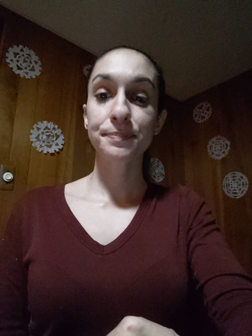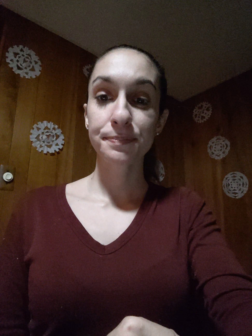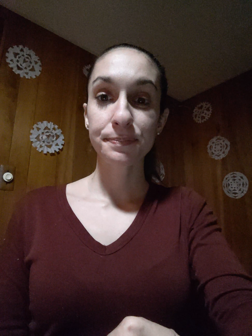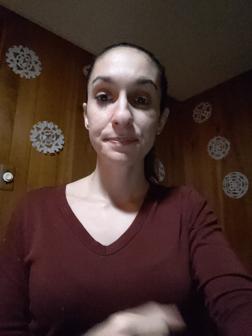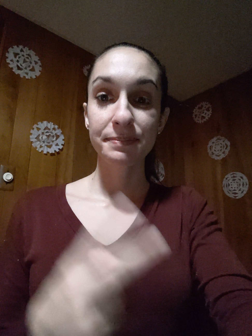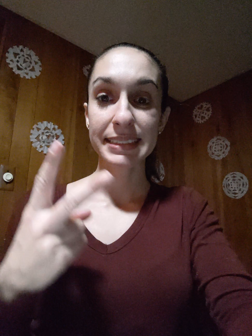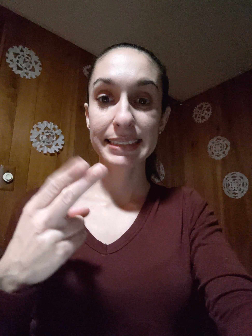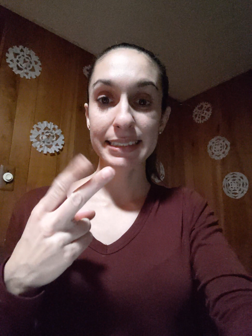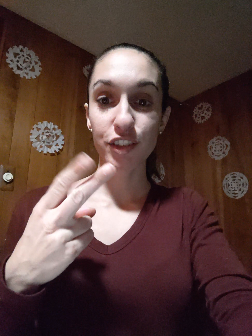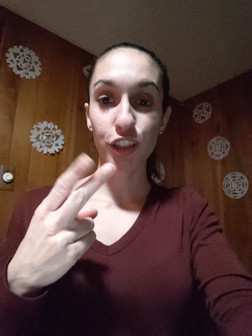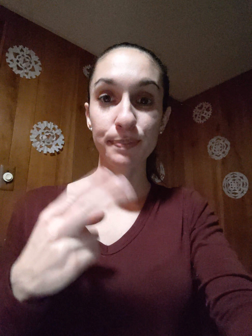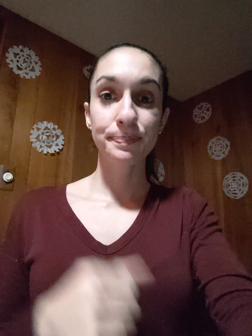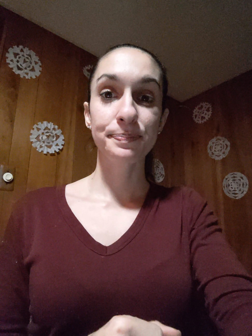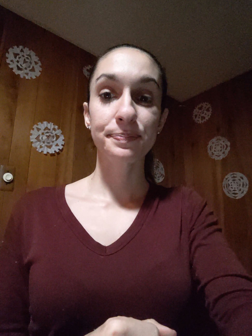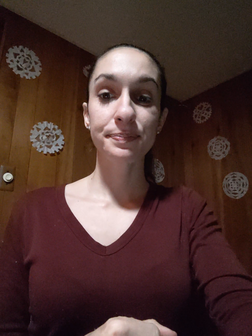scissors